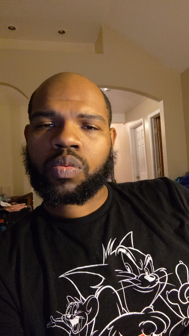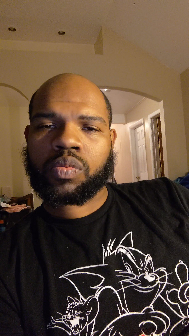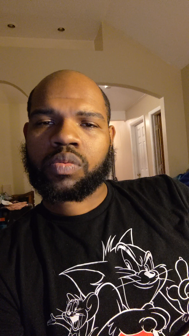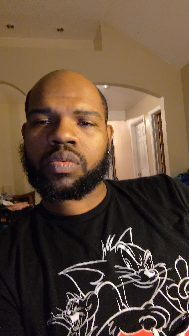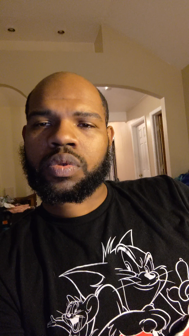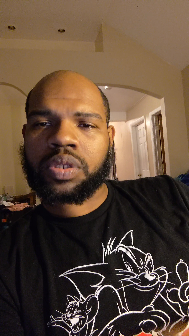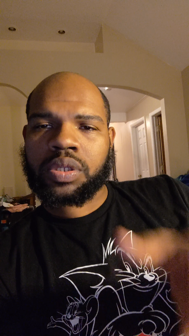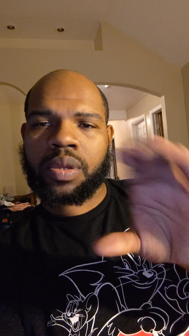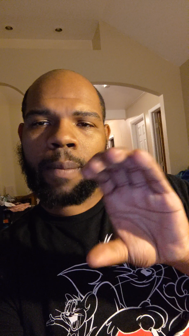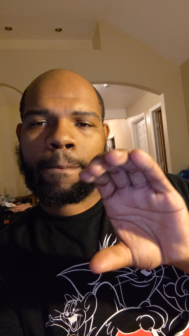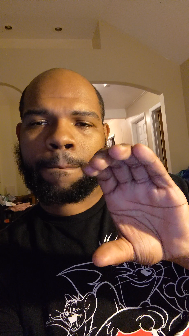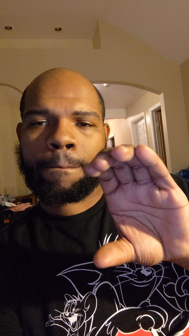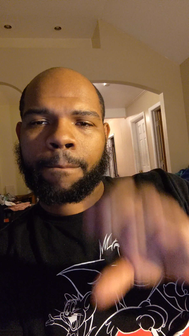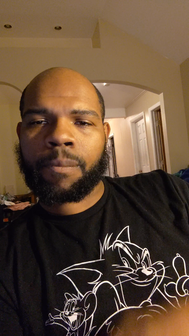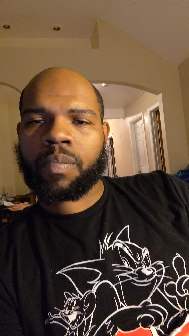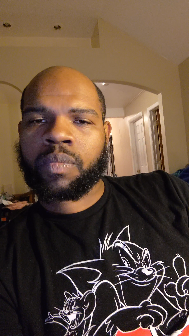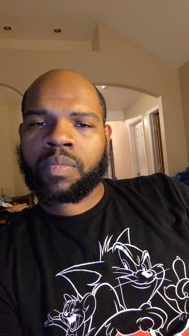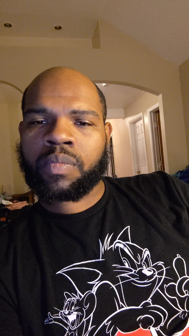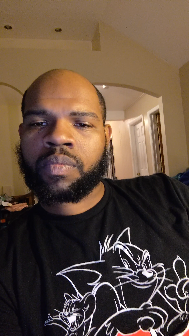dump